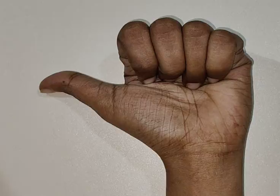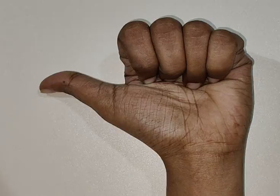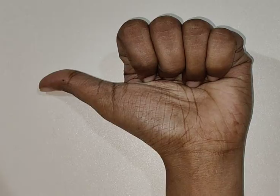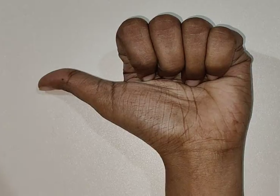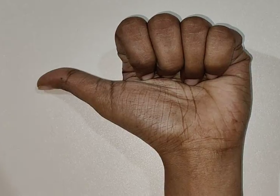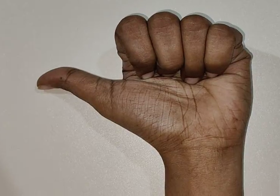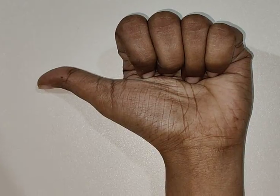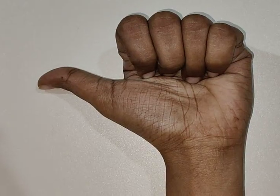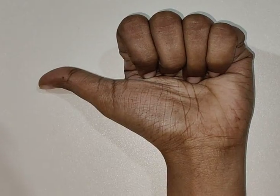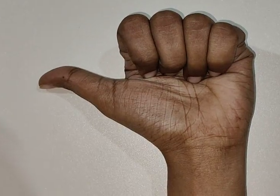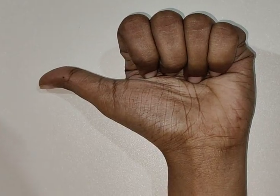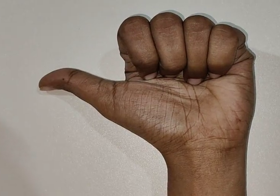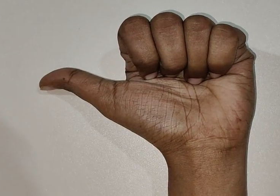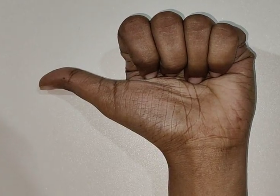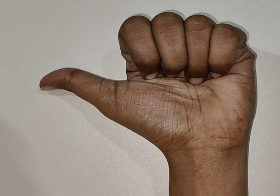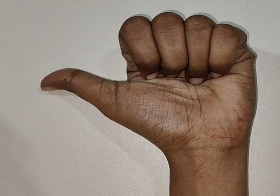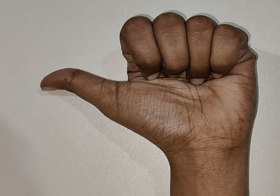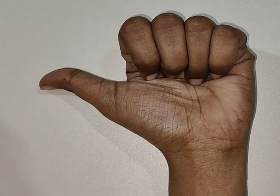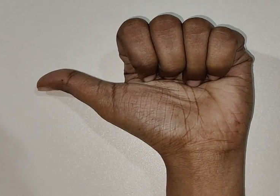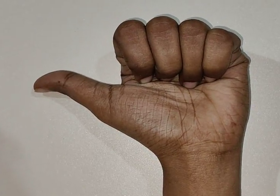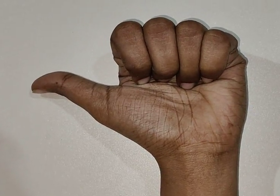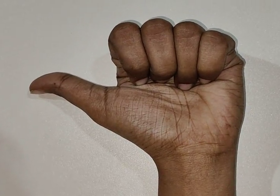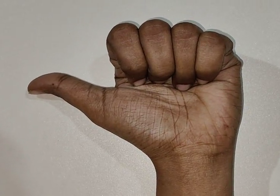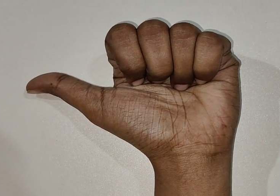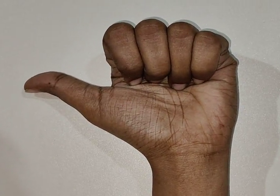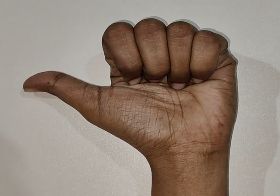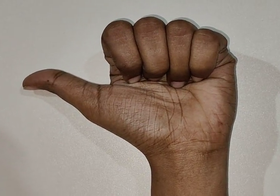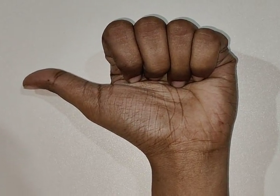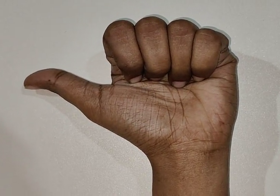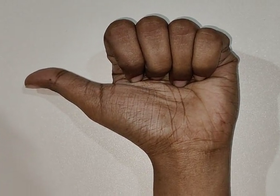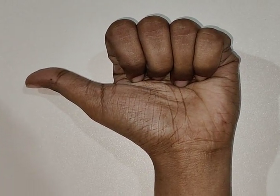എ